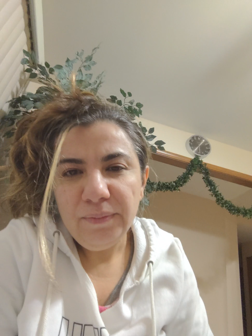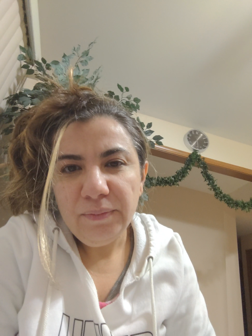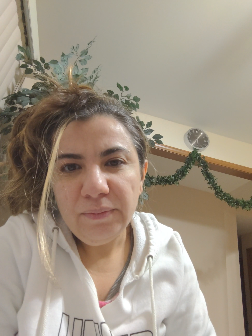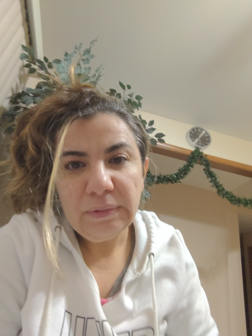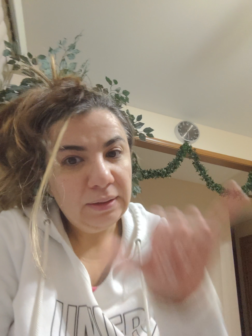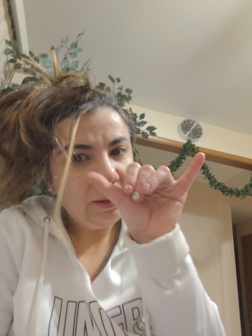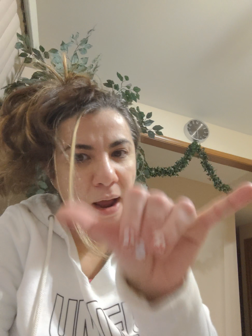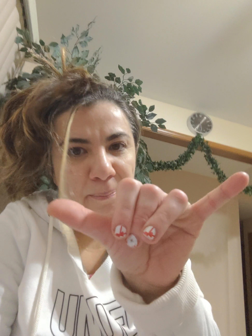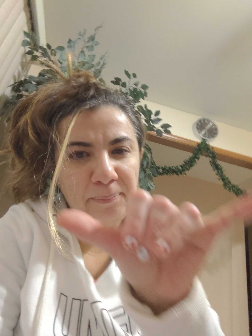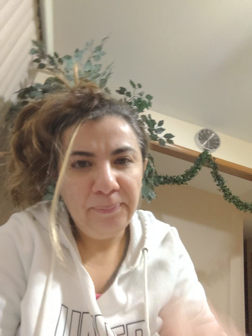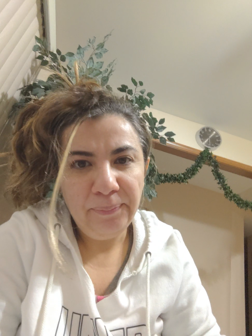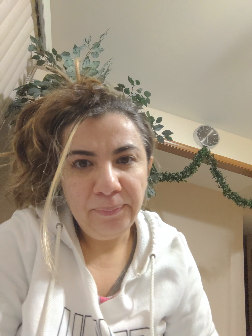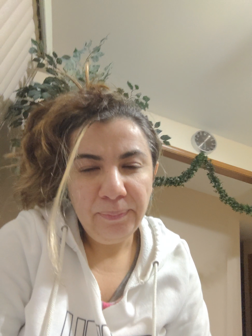stay